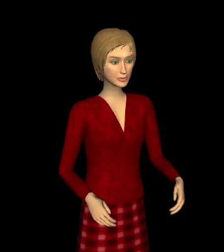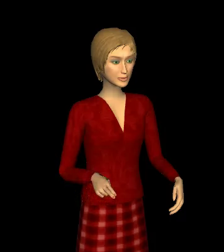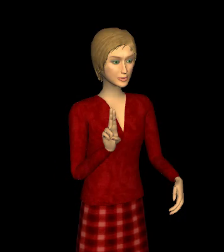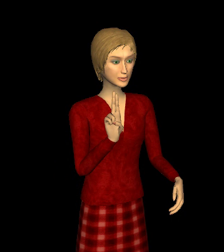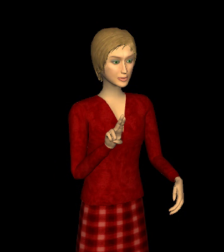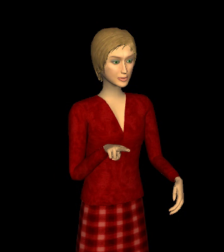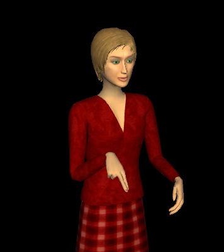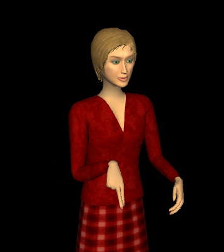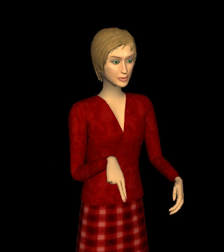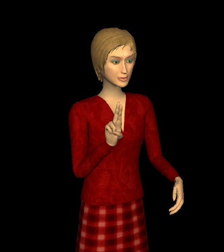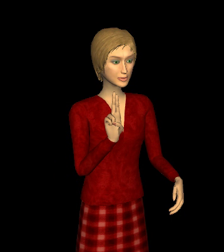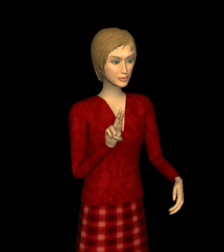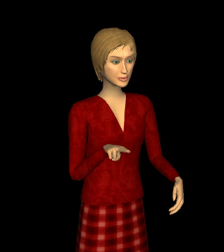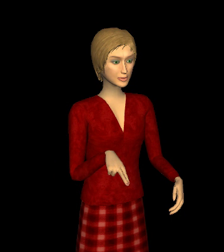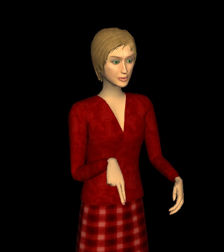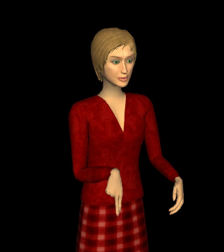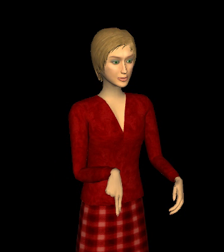يرسم